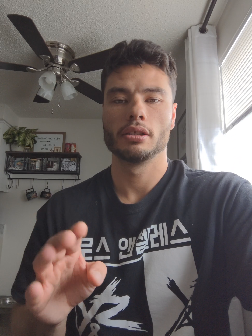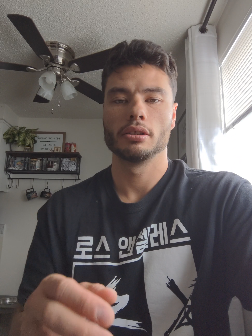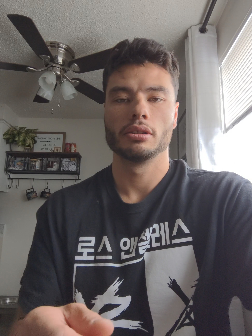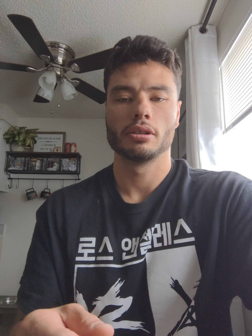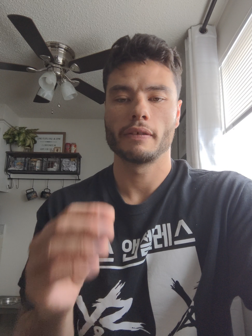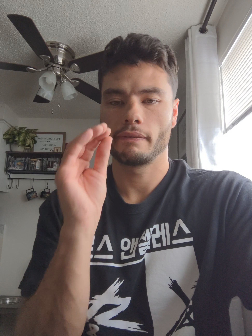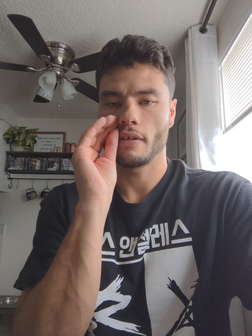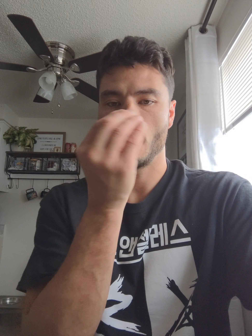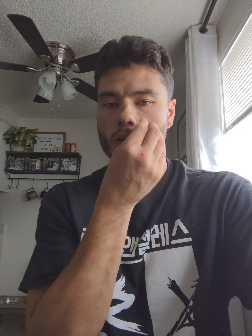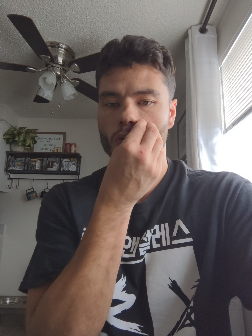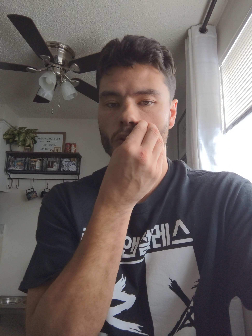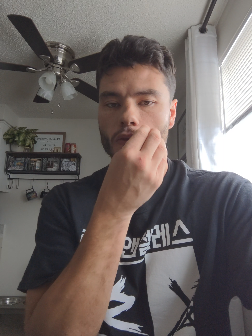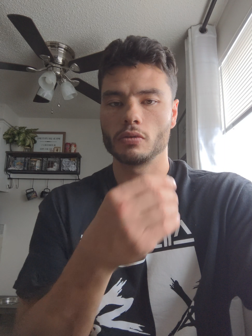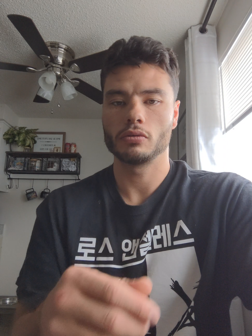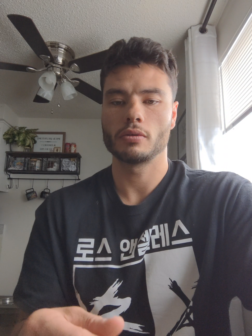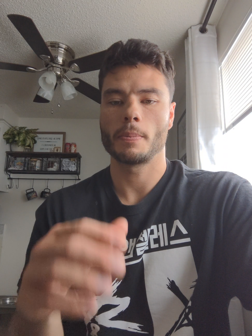flower